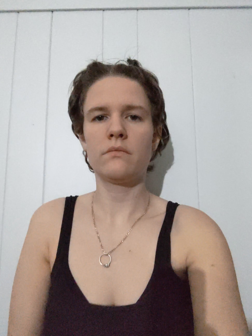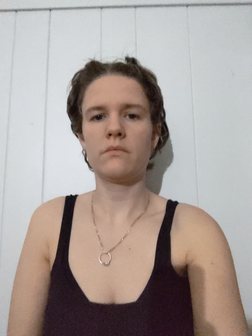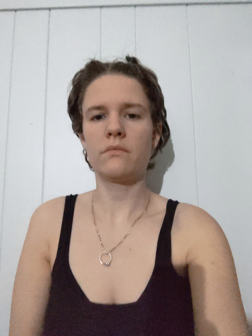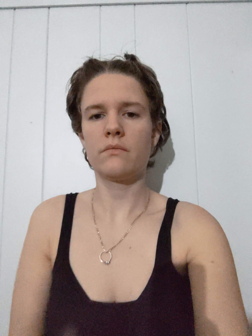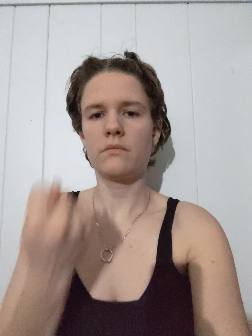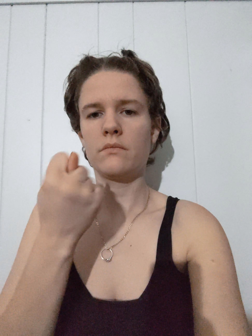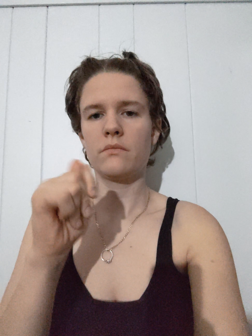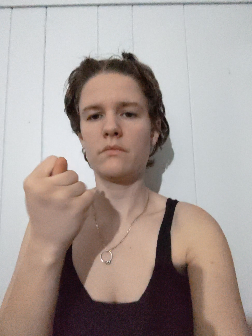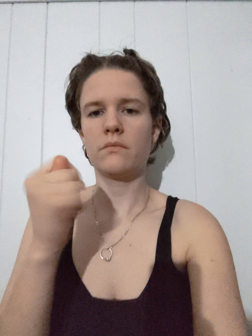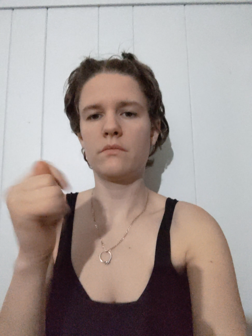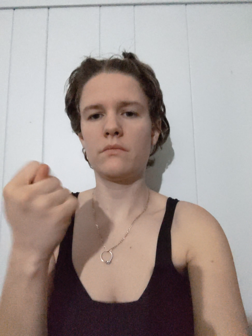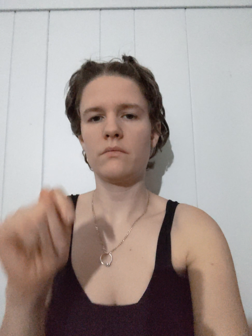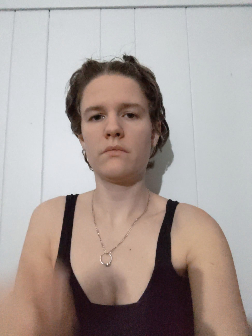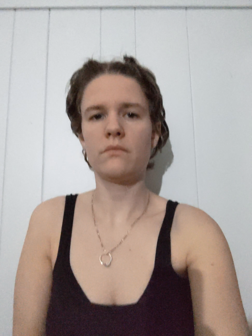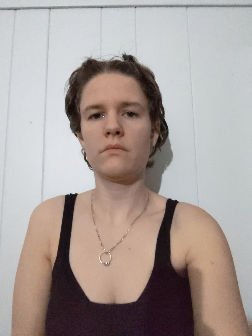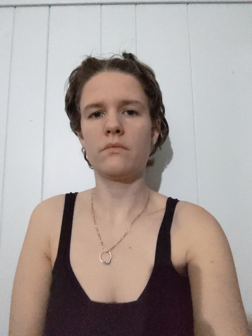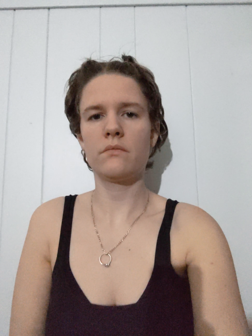toy